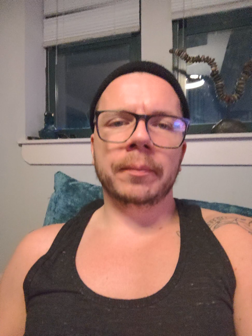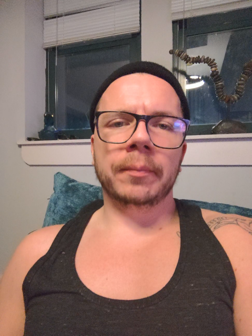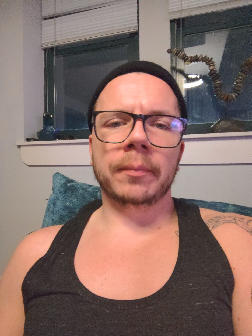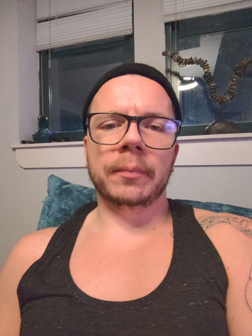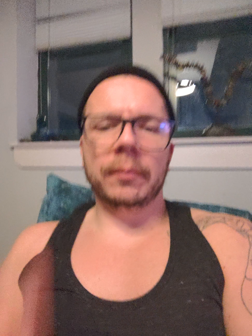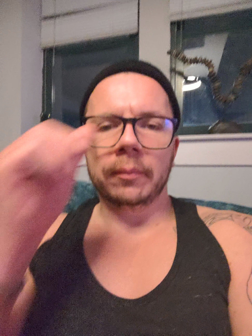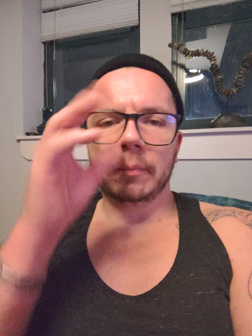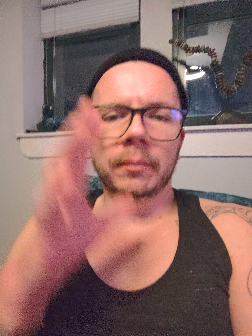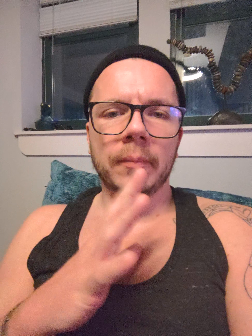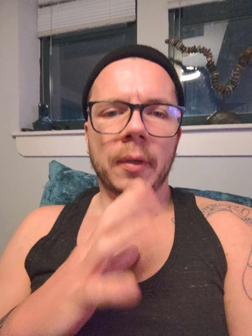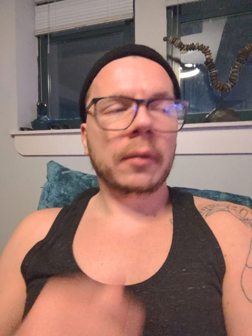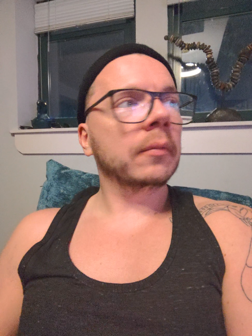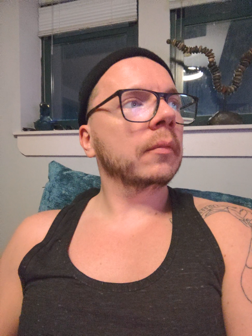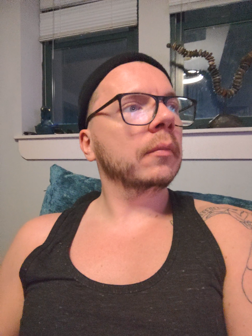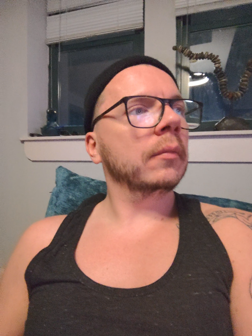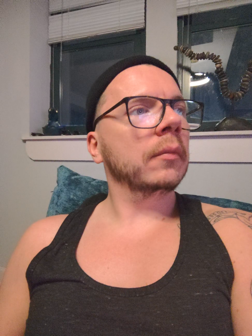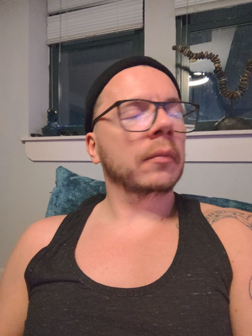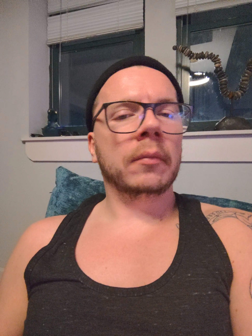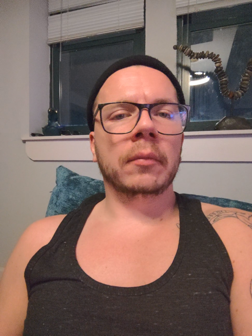man